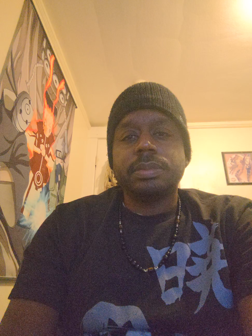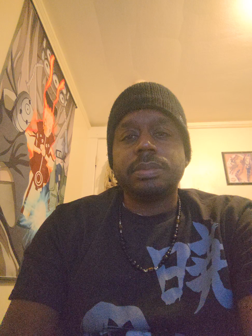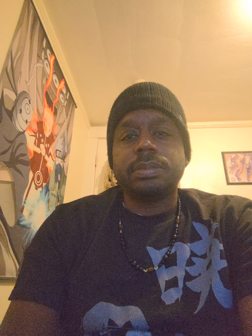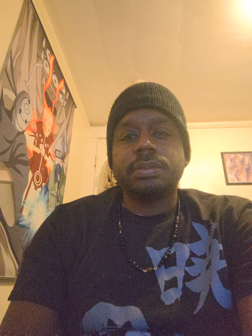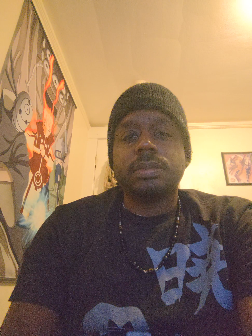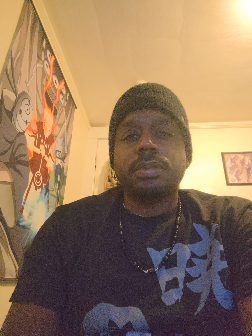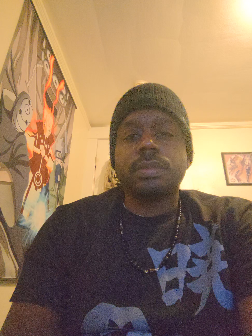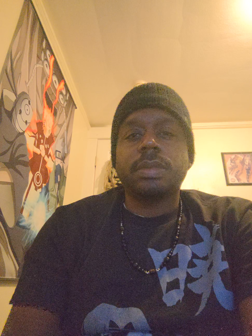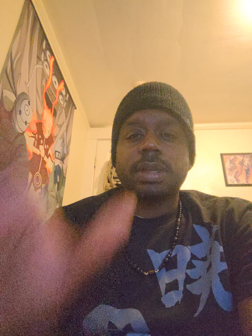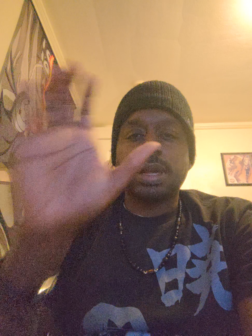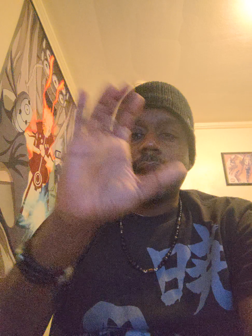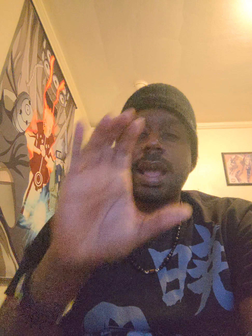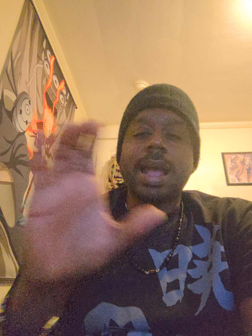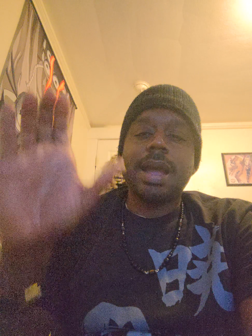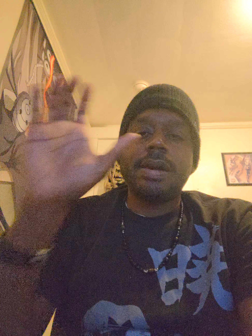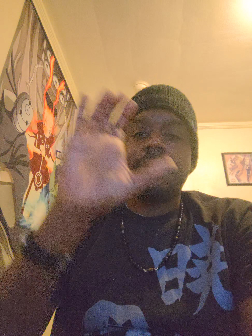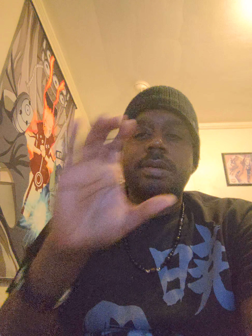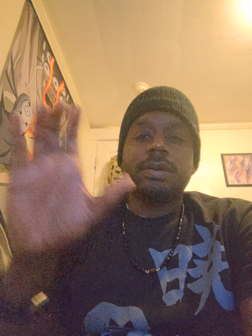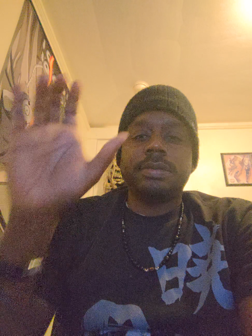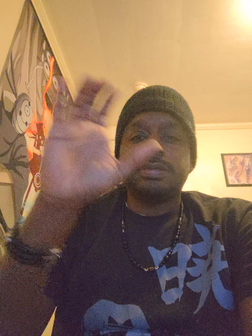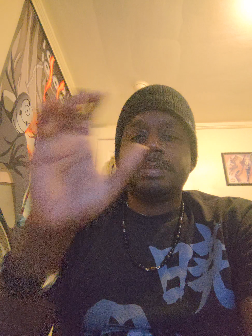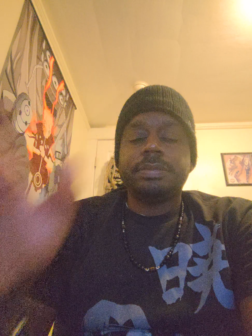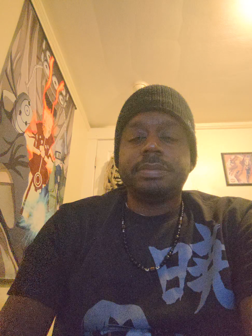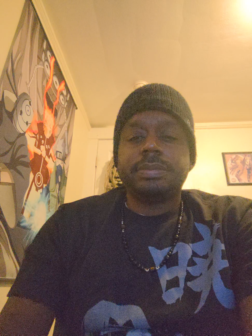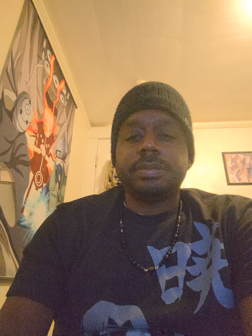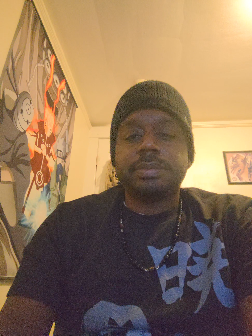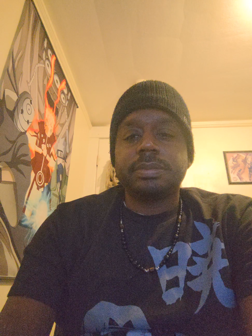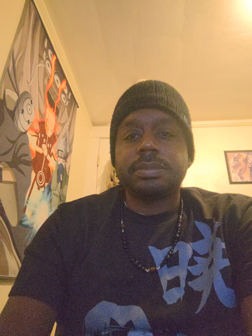cloud